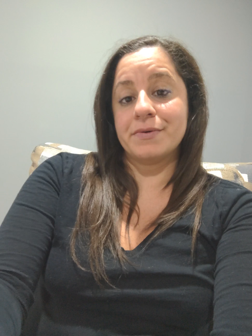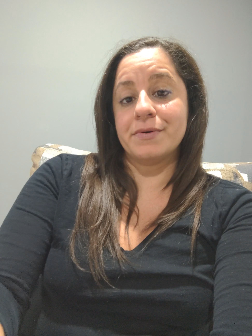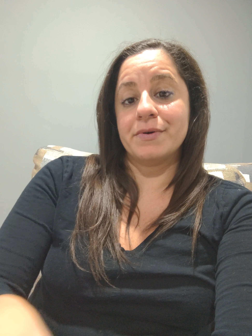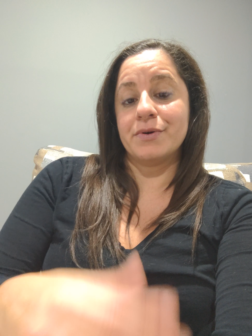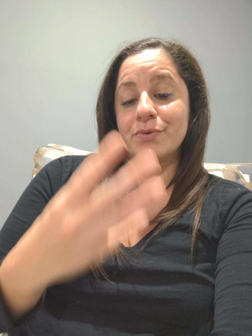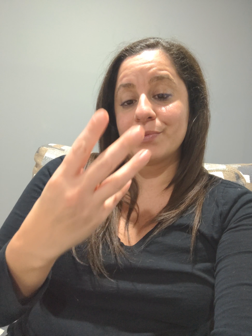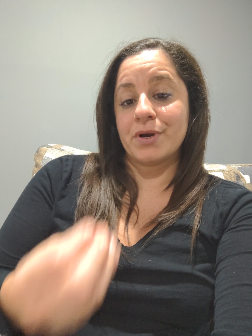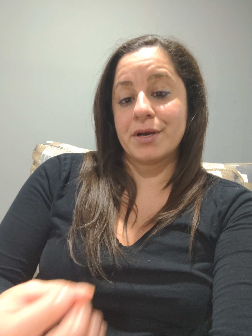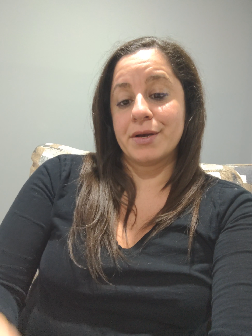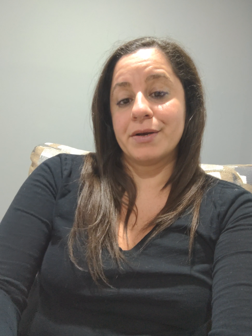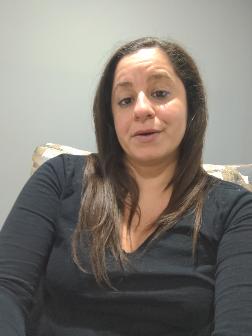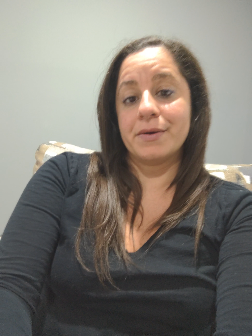wet